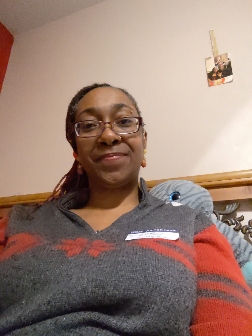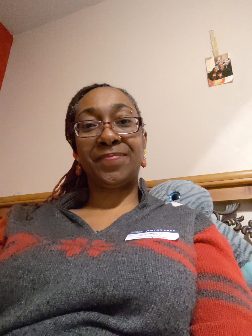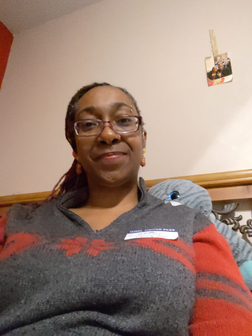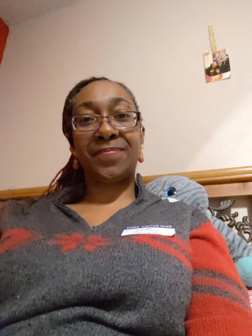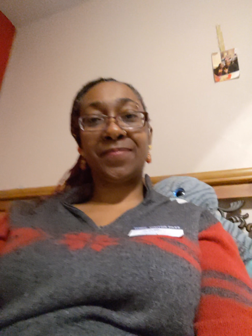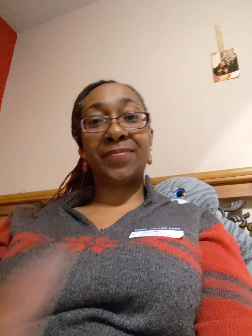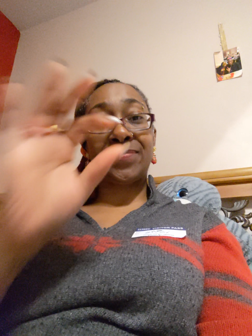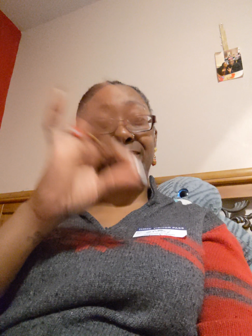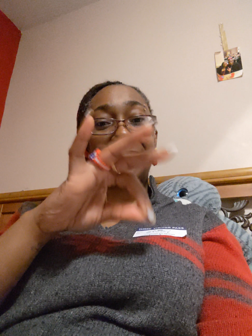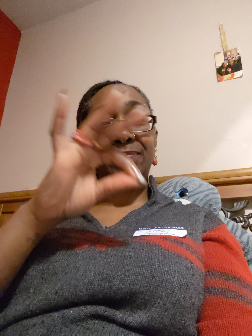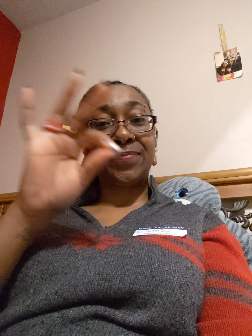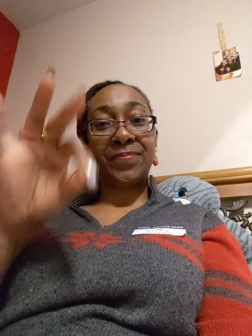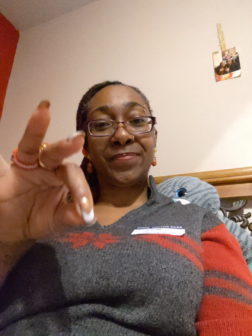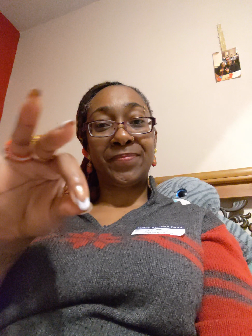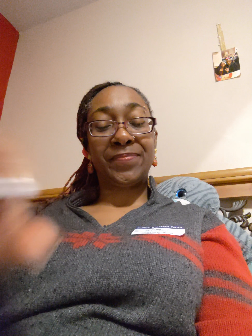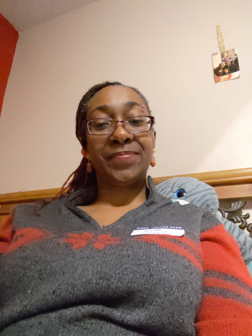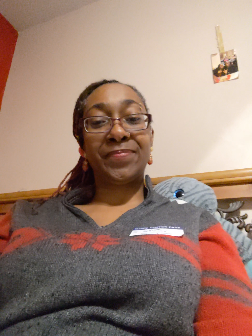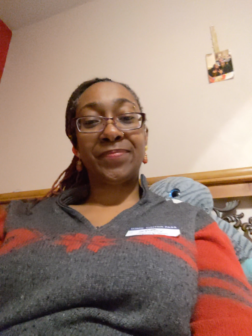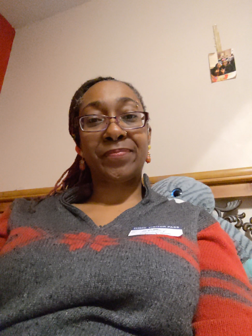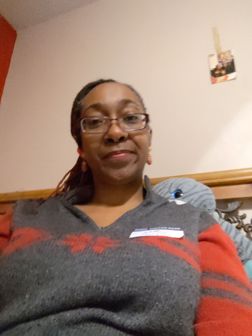french fries